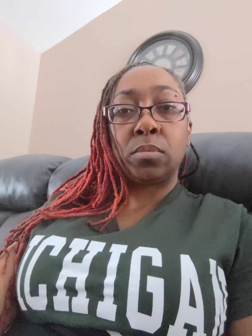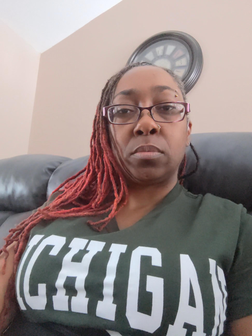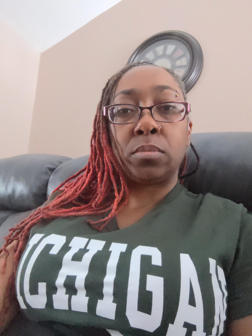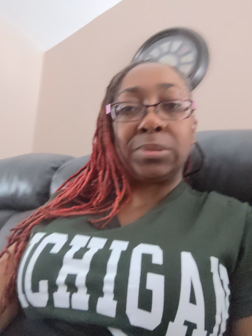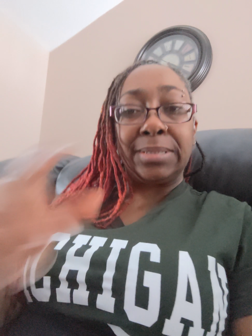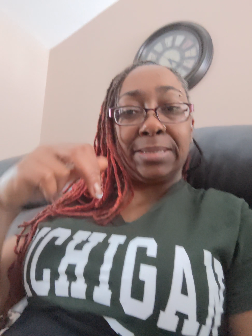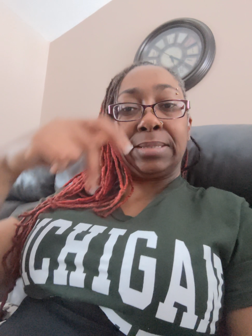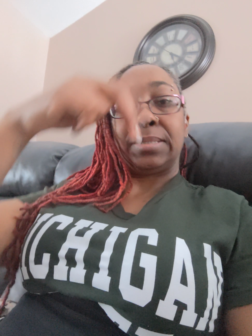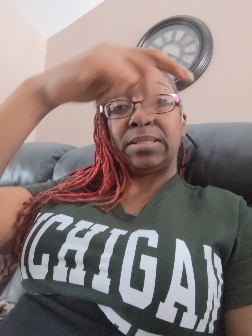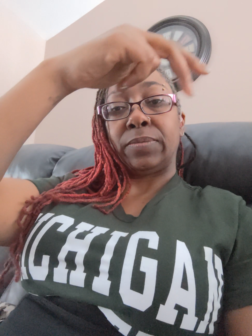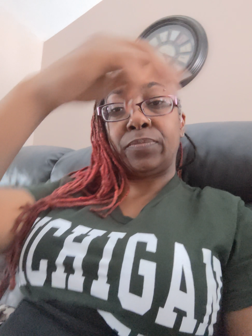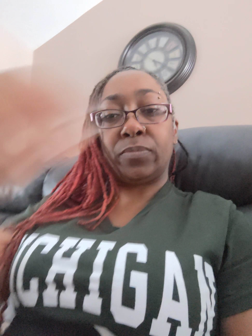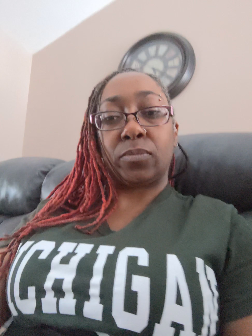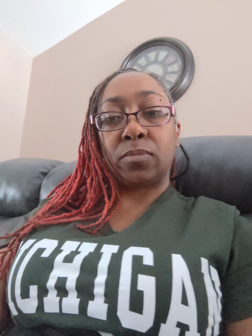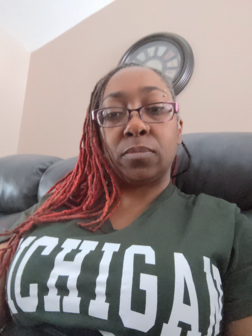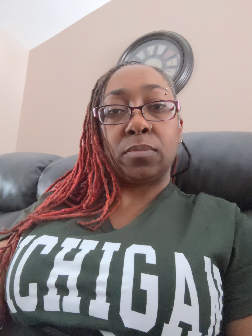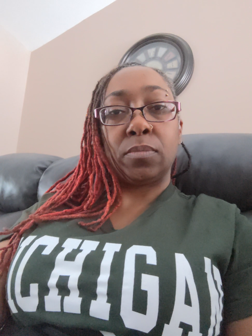stairs